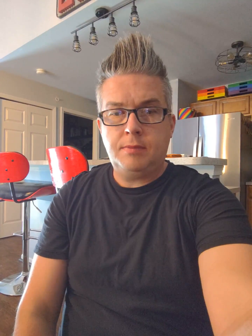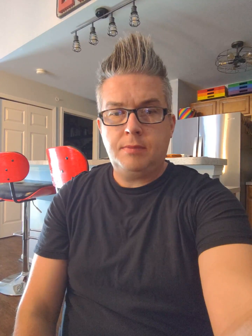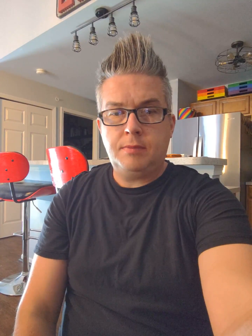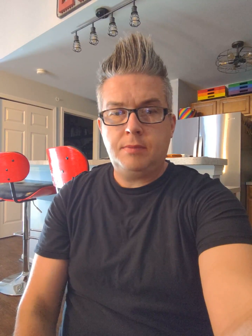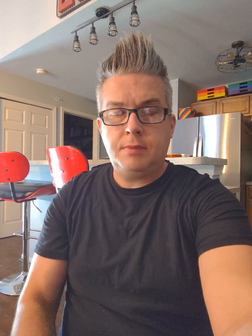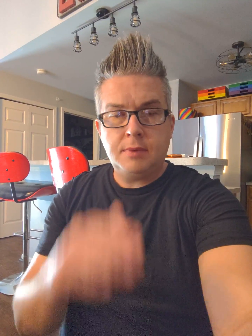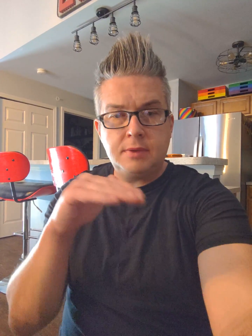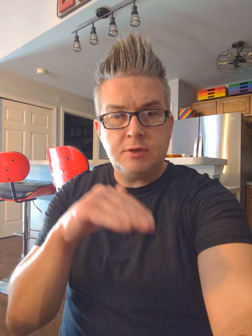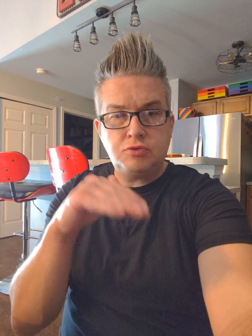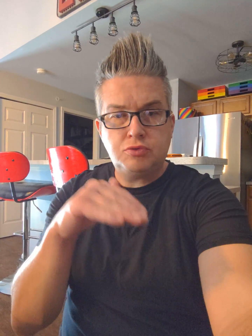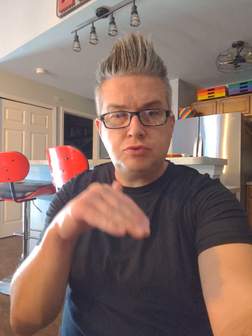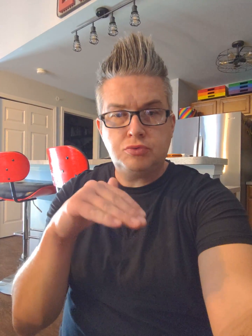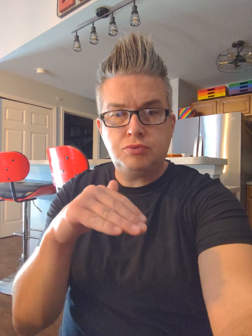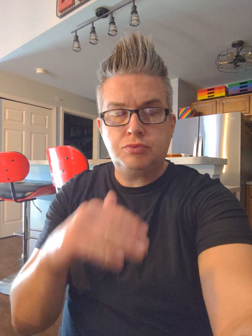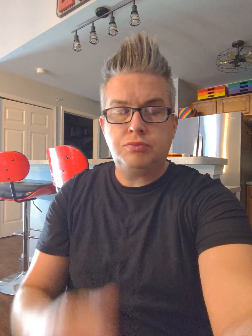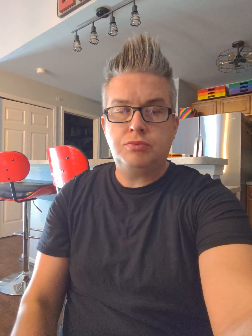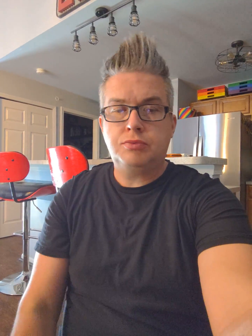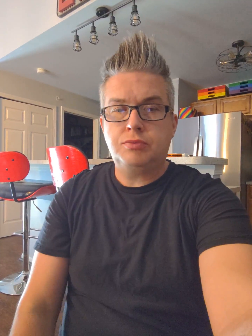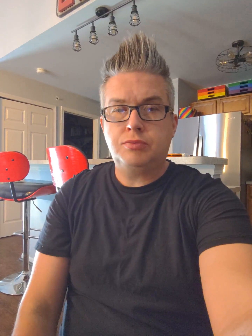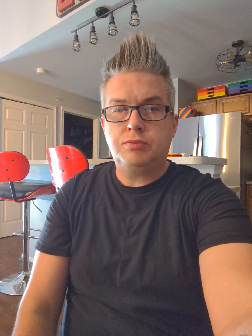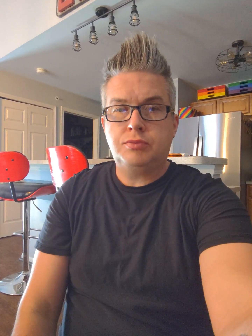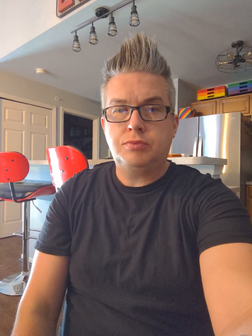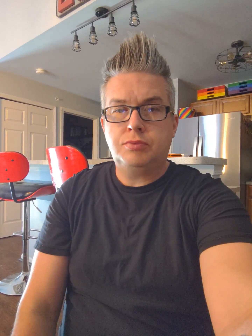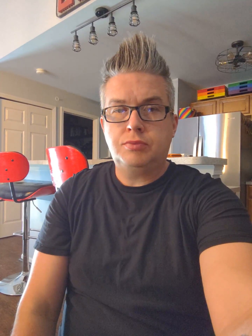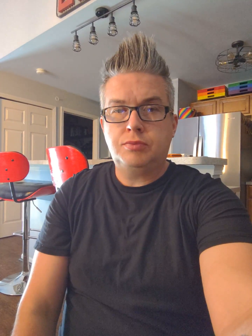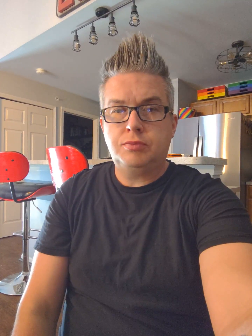doctor